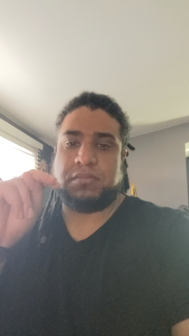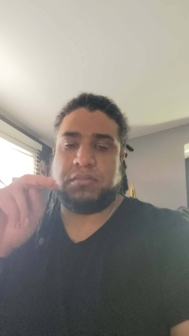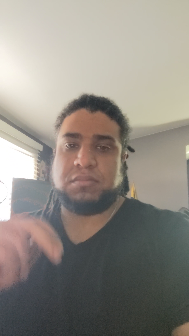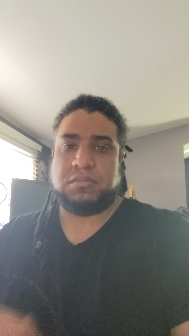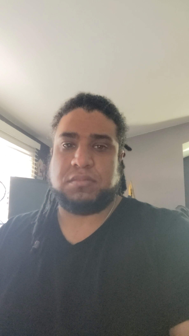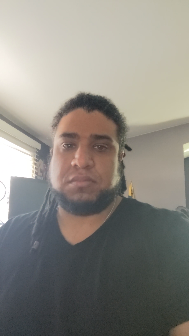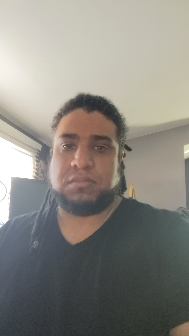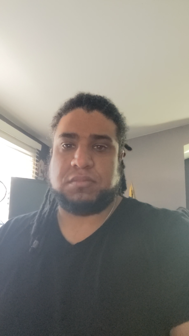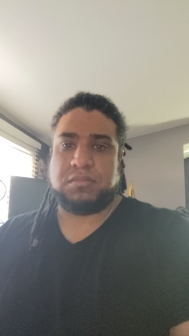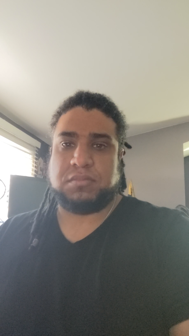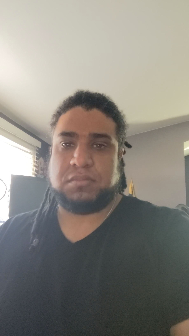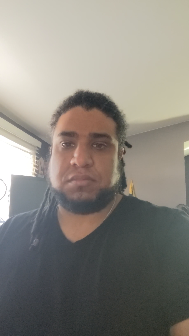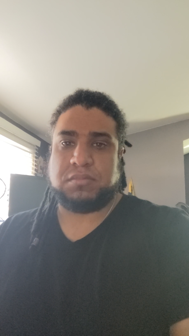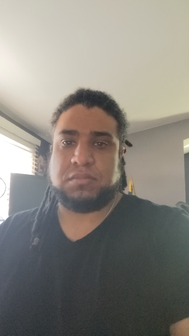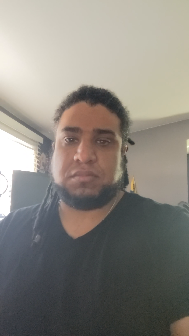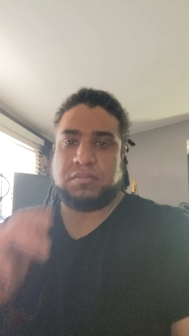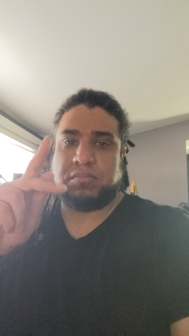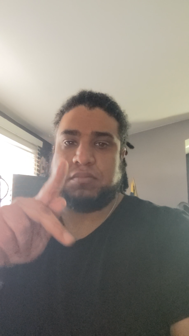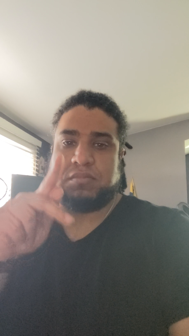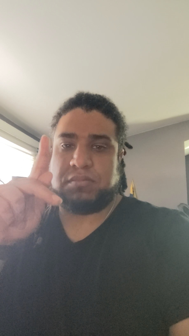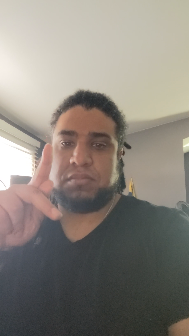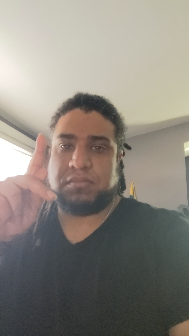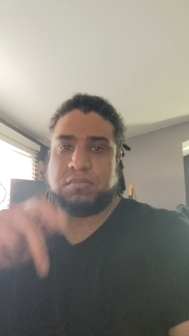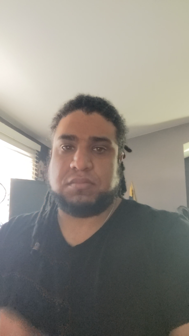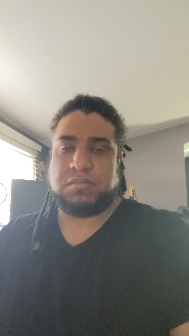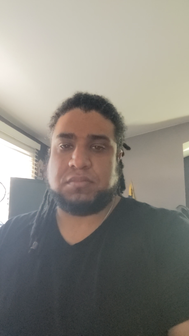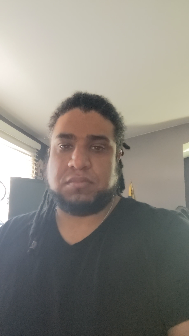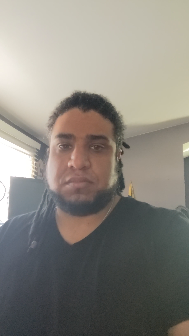people